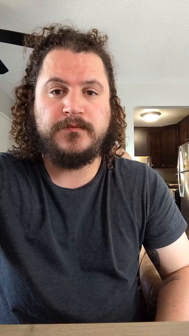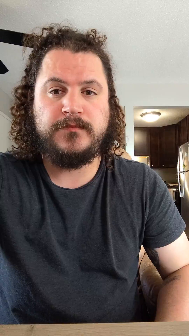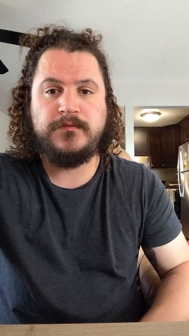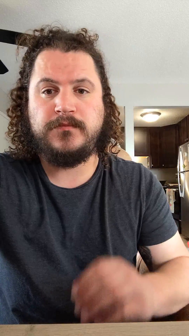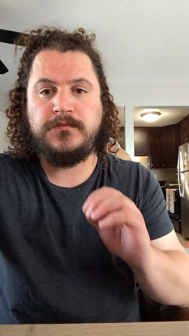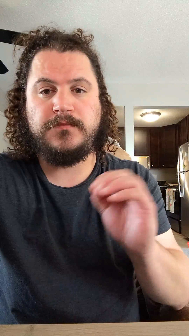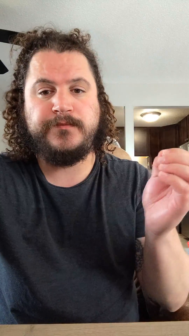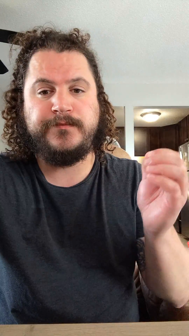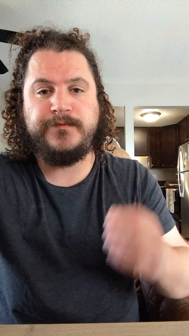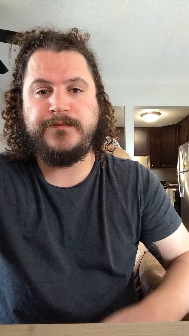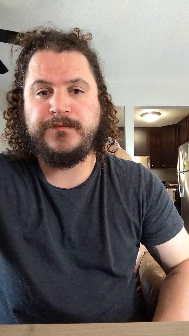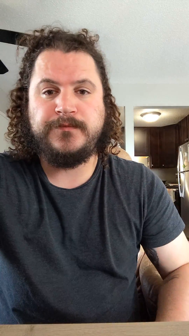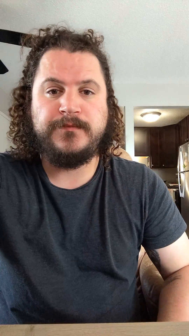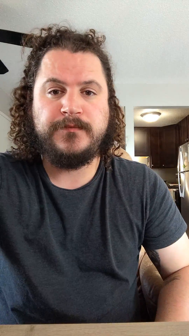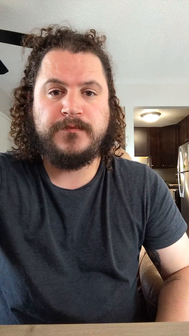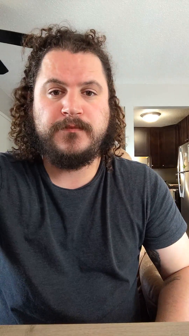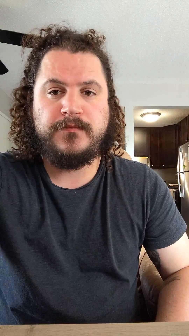none